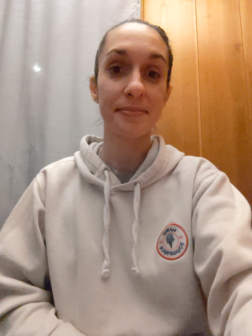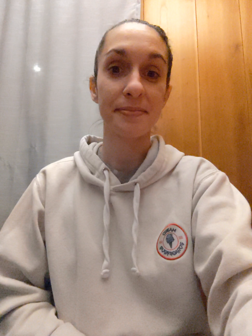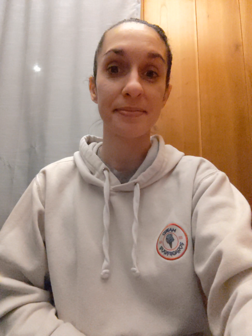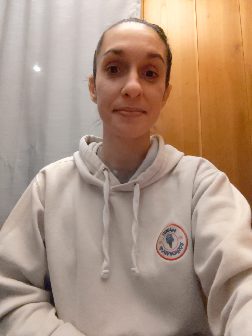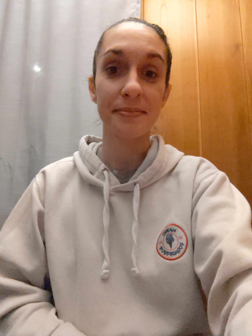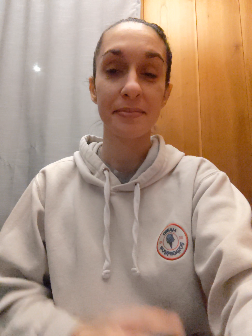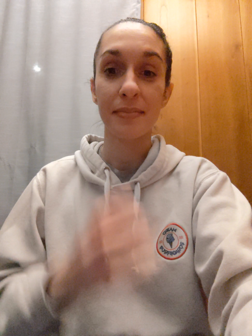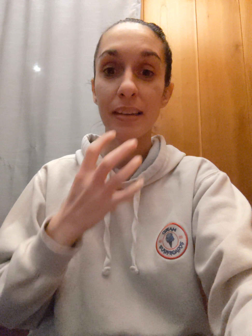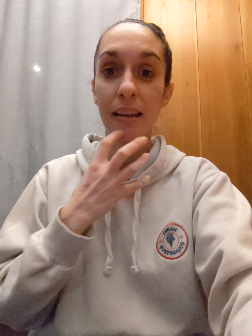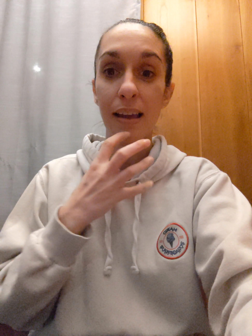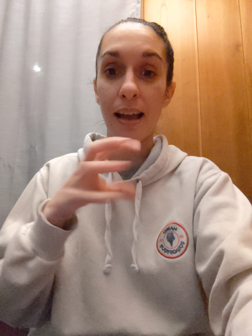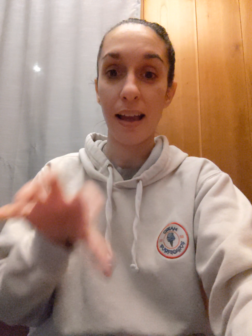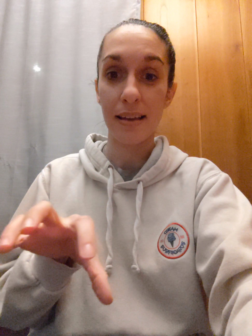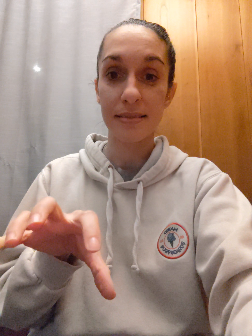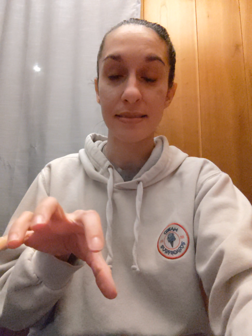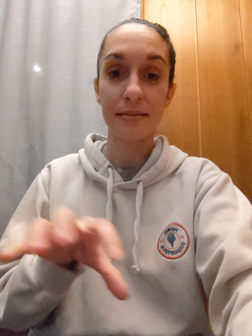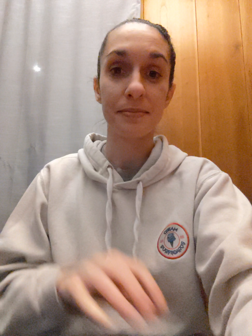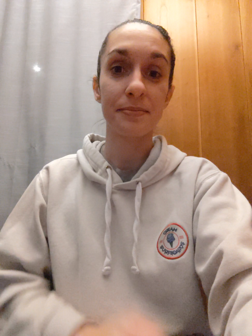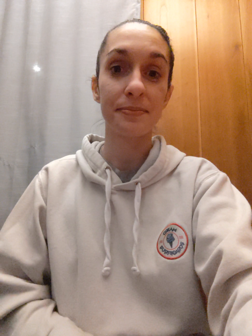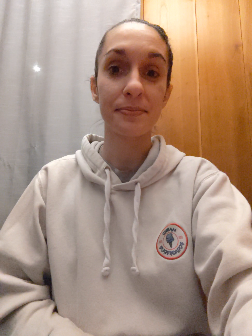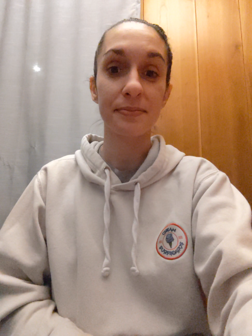hot